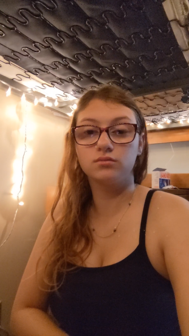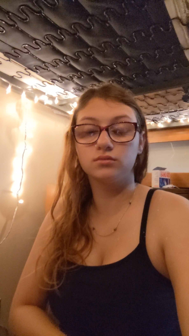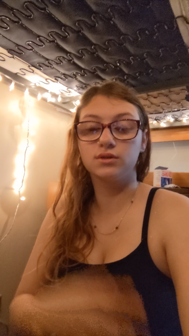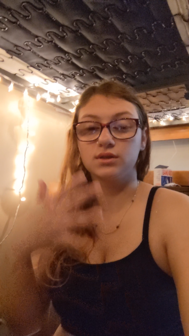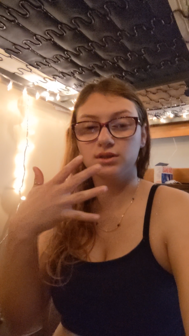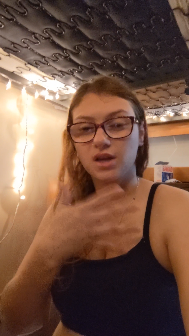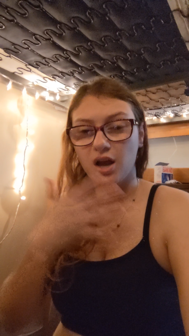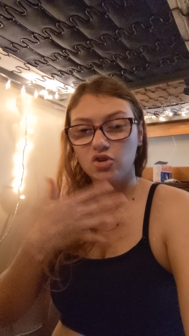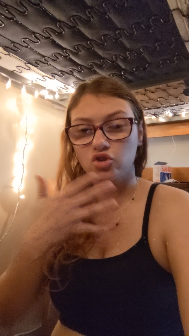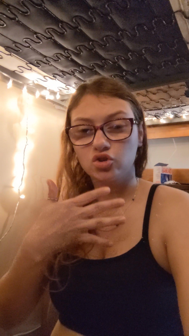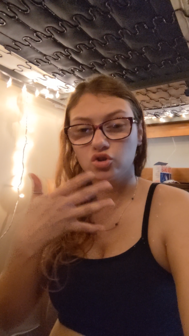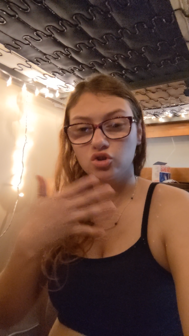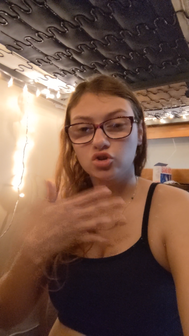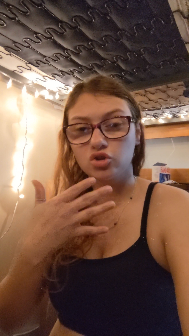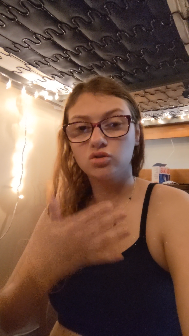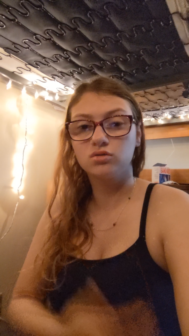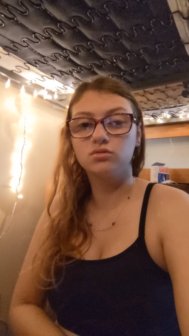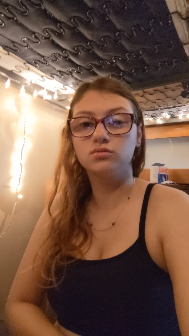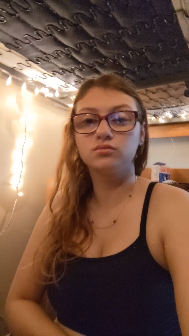scared